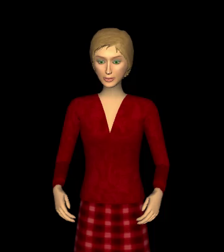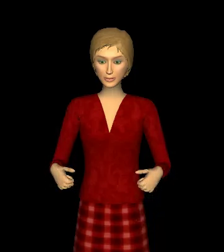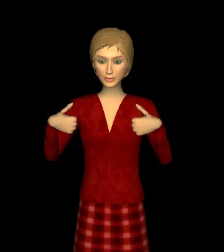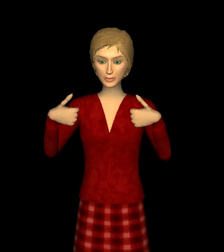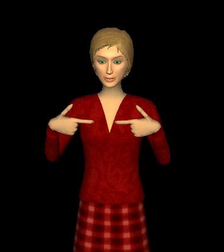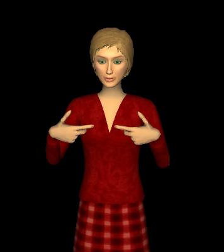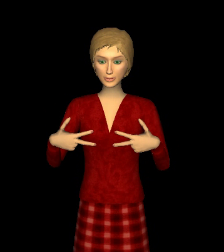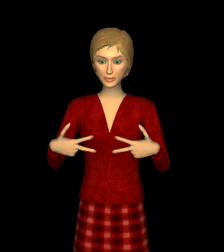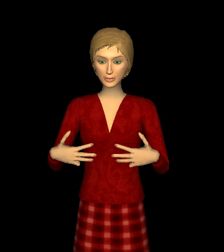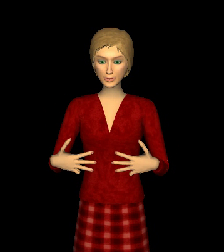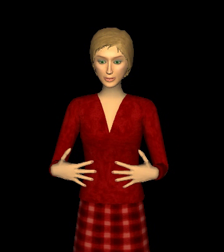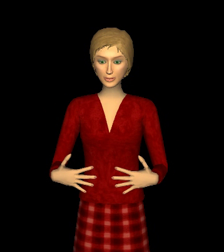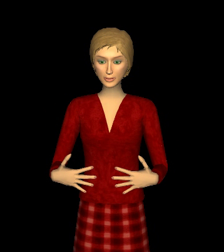عدد